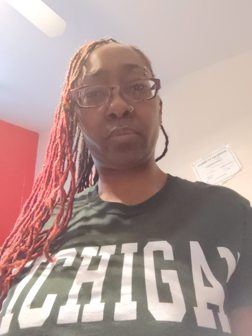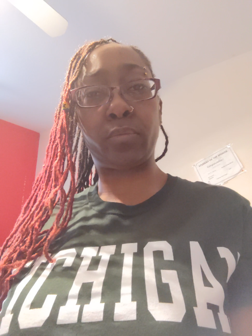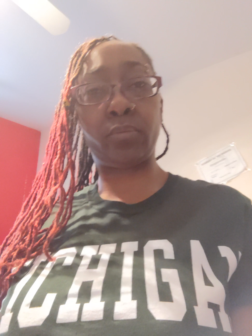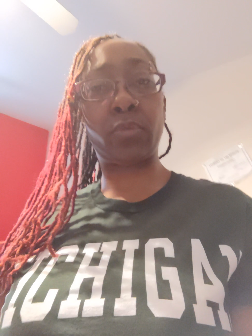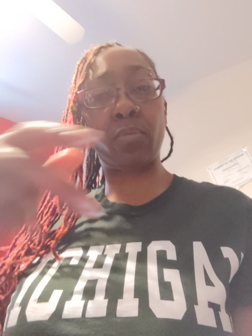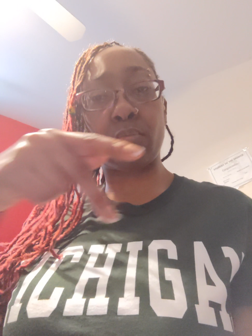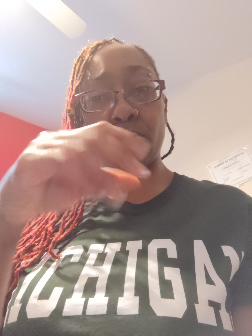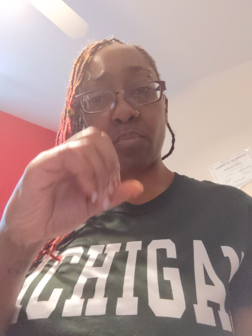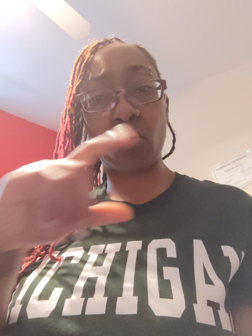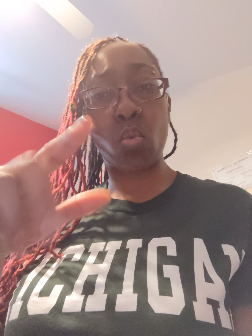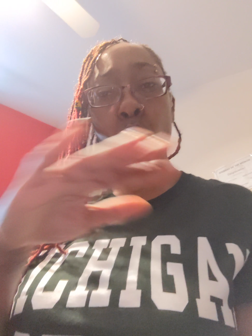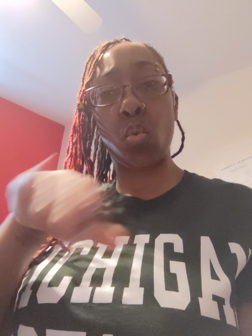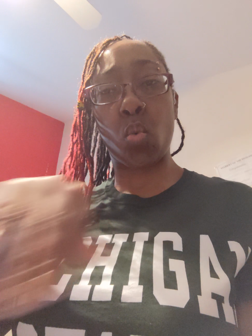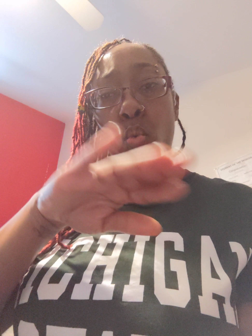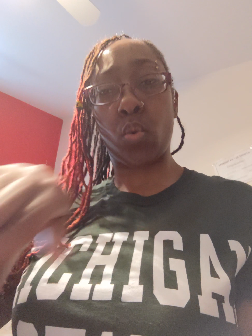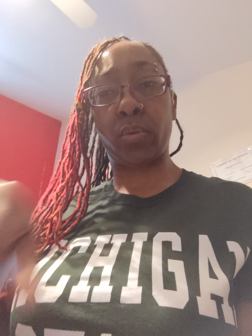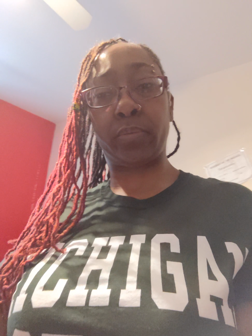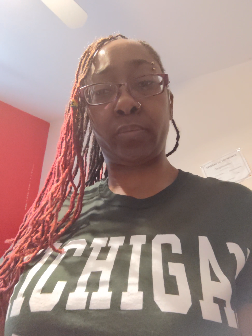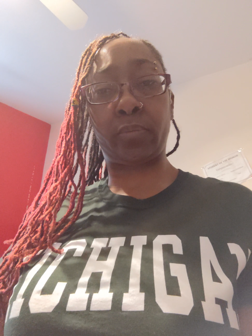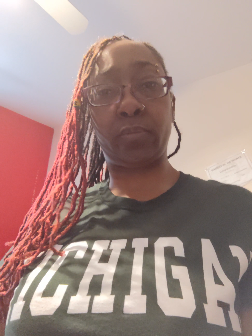pool